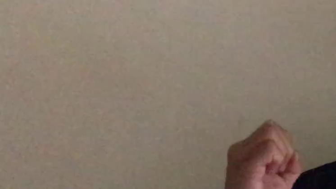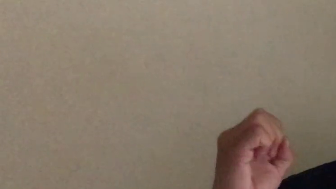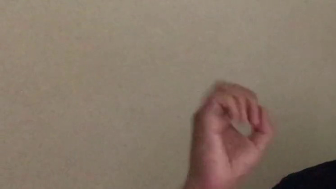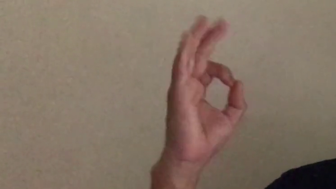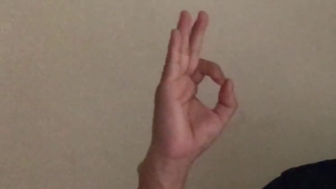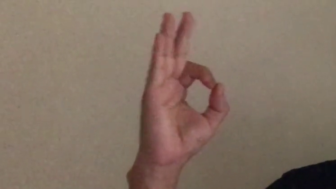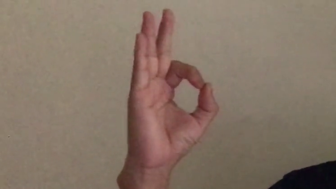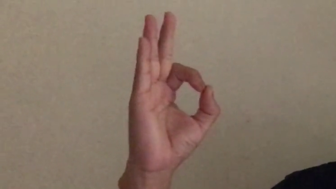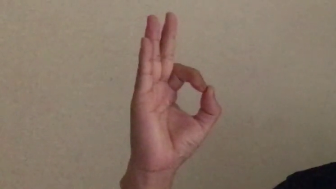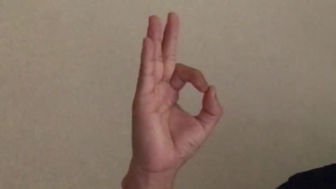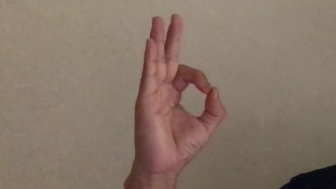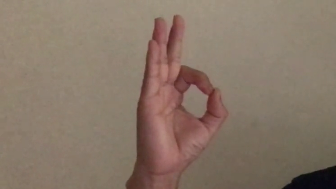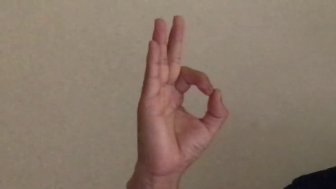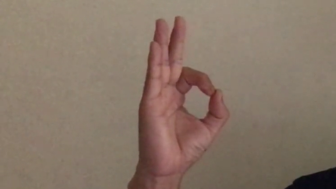व